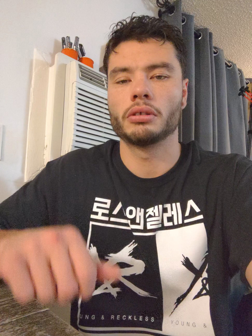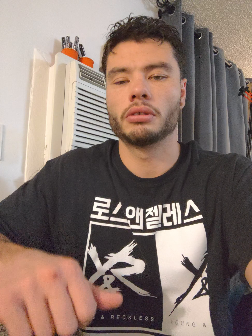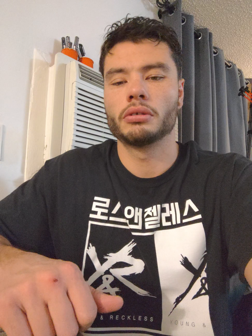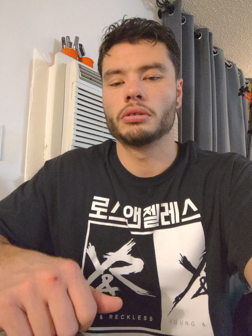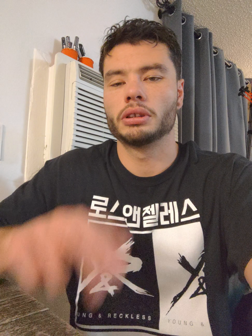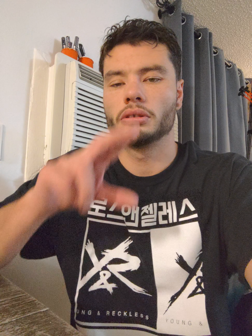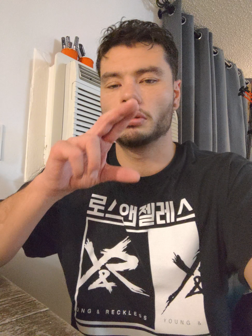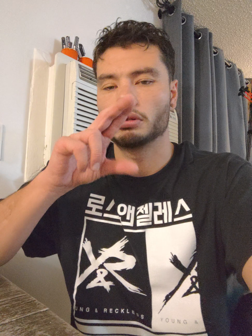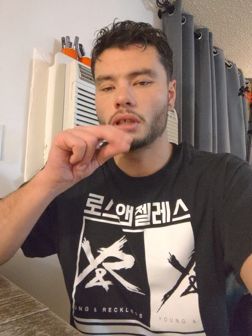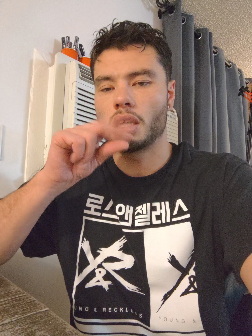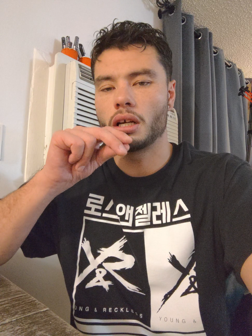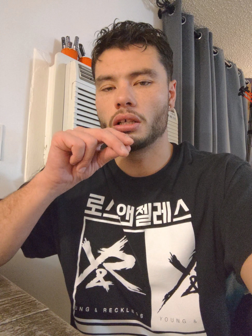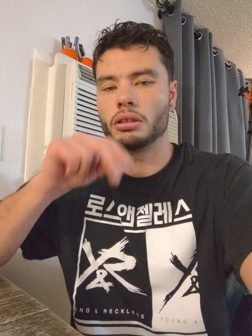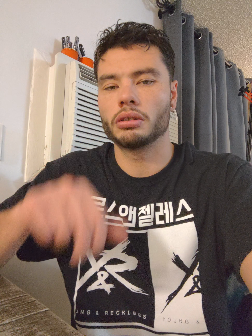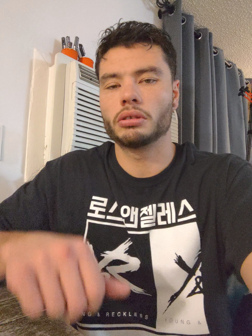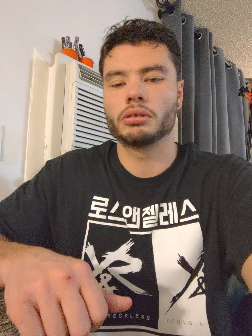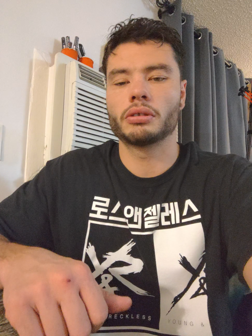duck